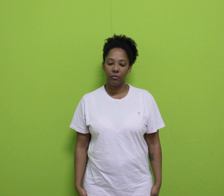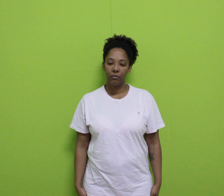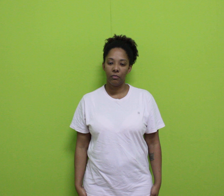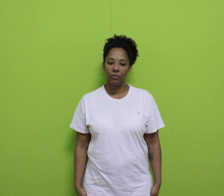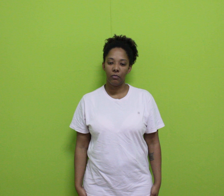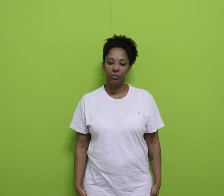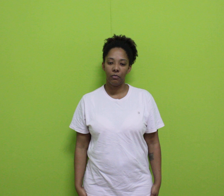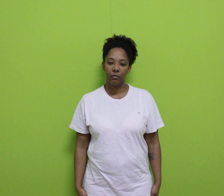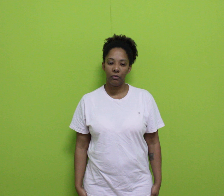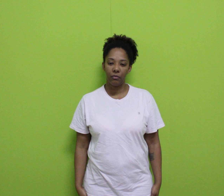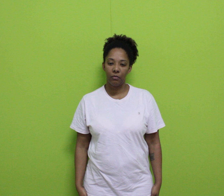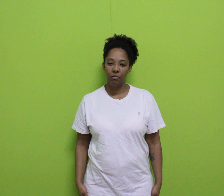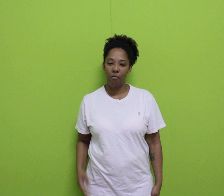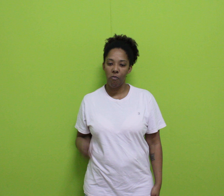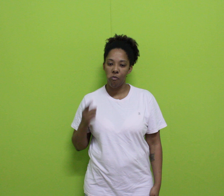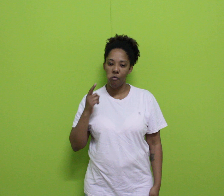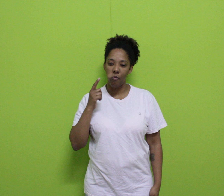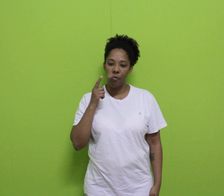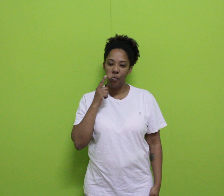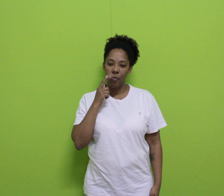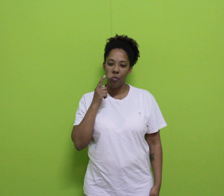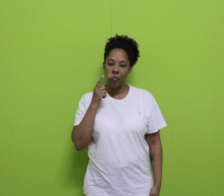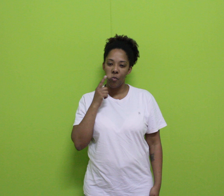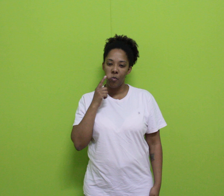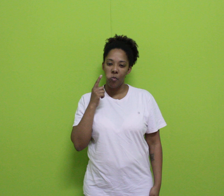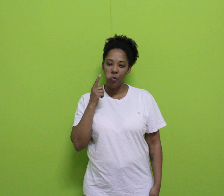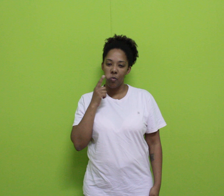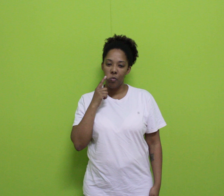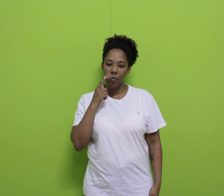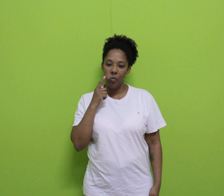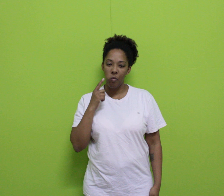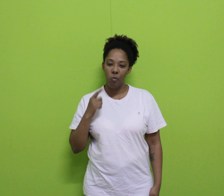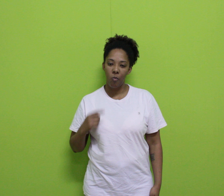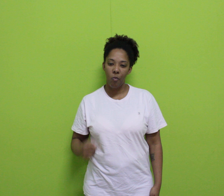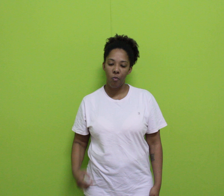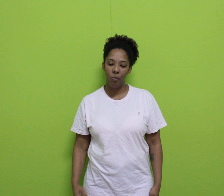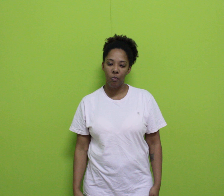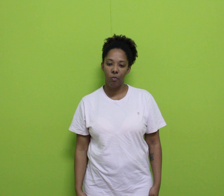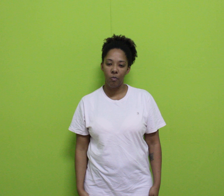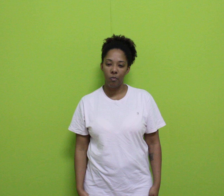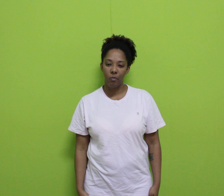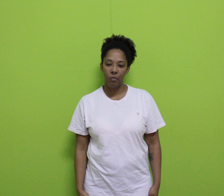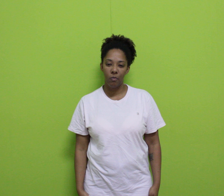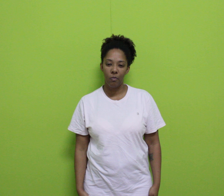bala